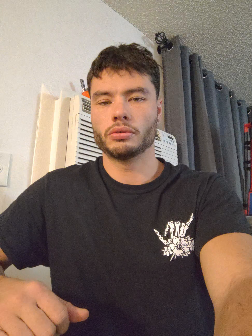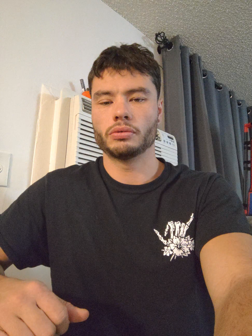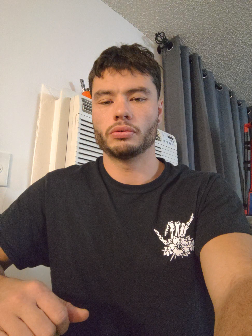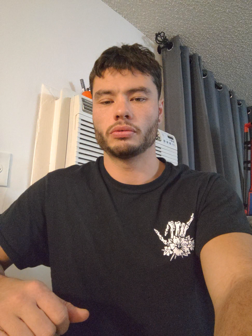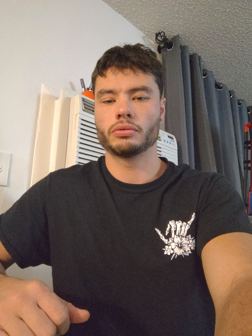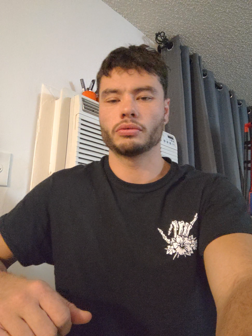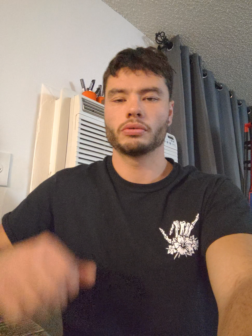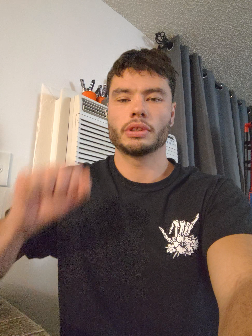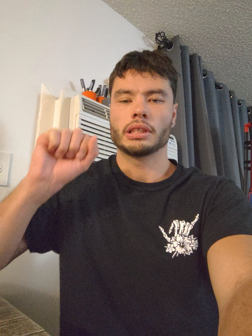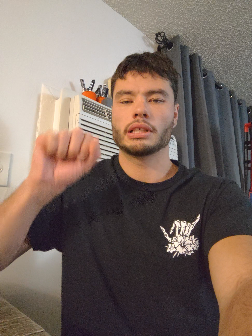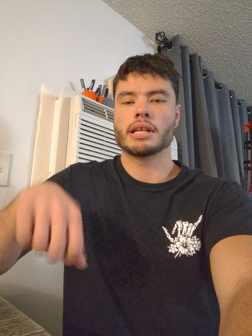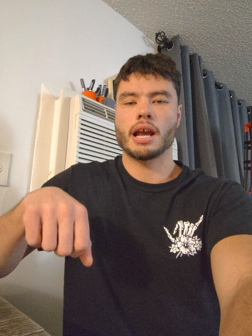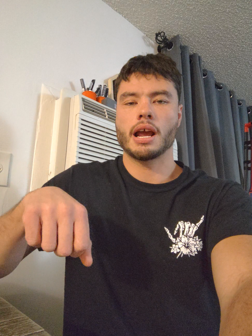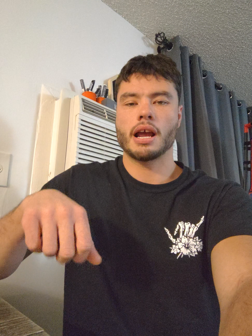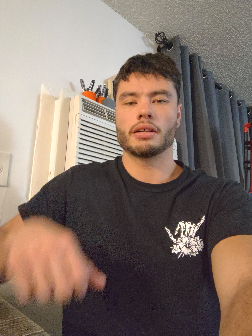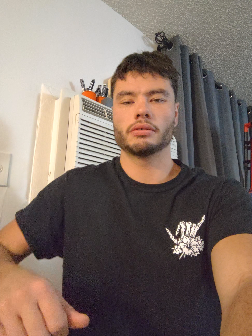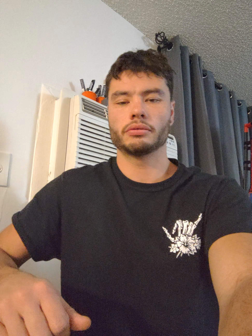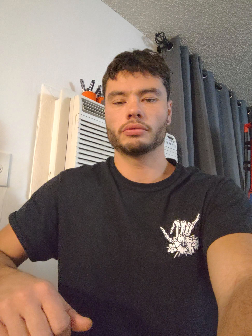can